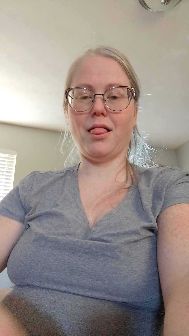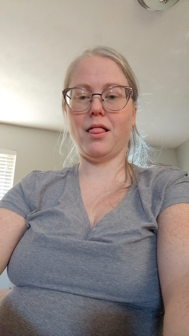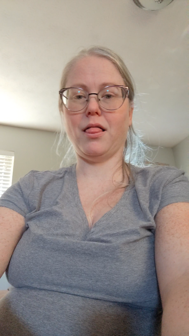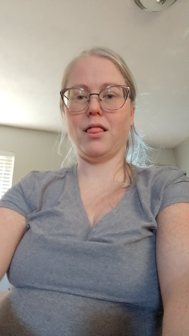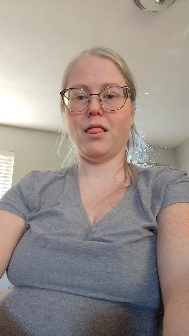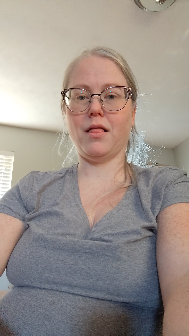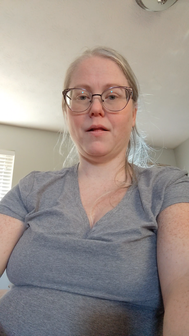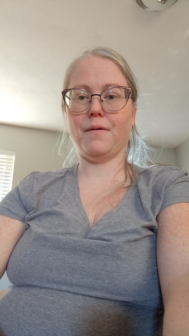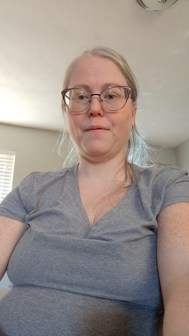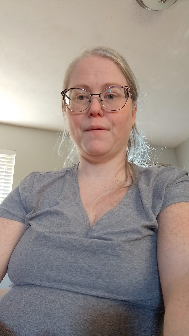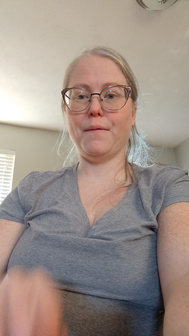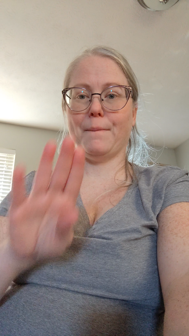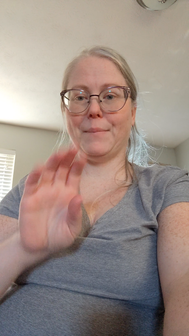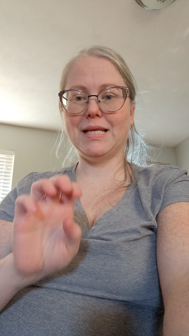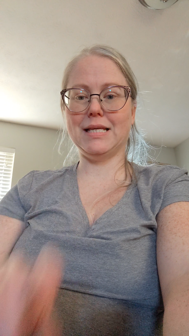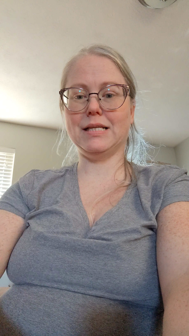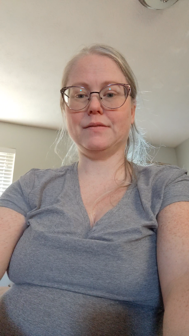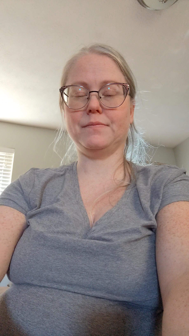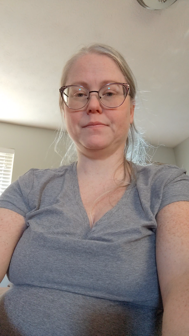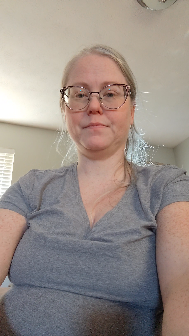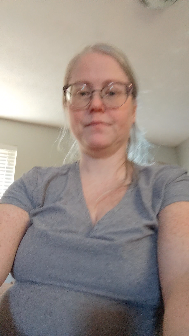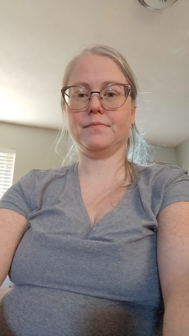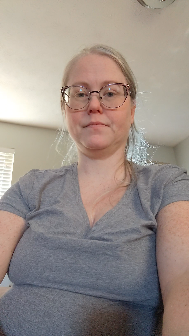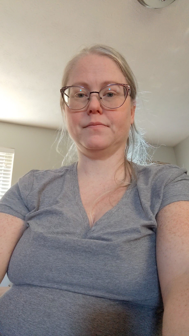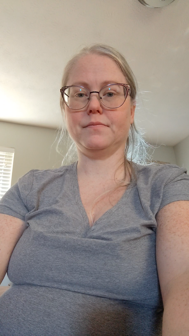be